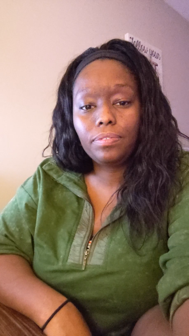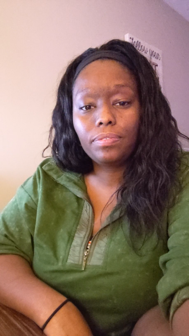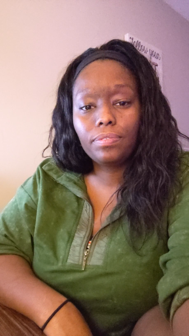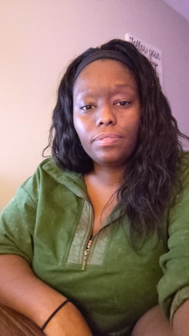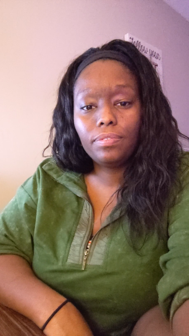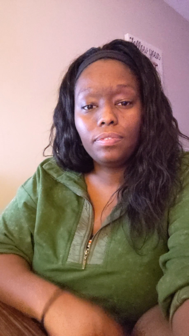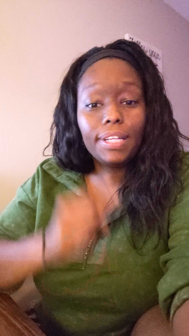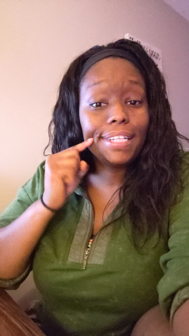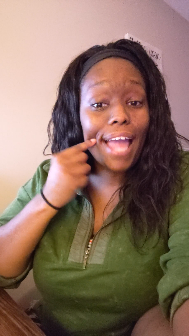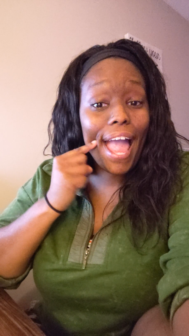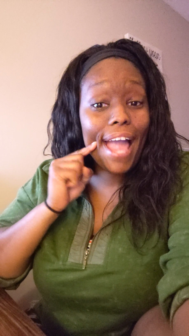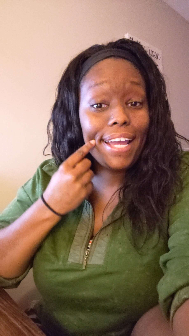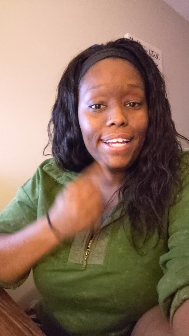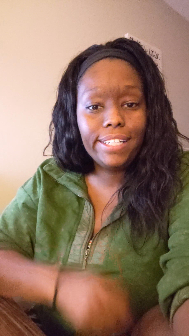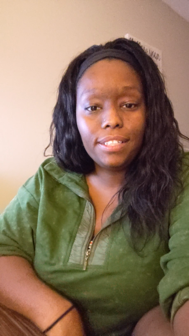candy